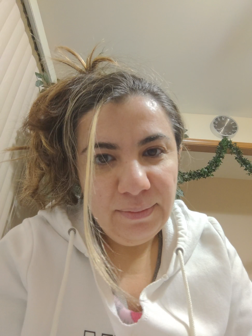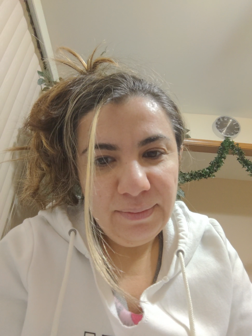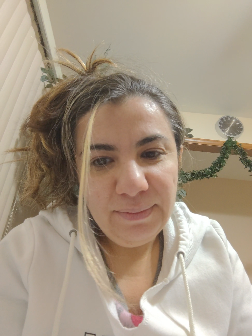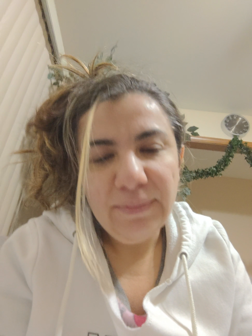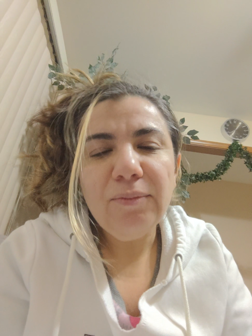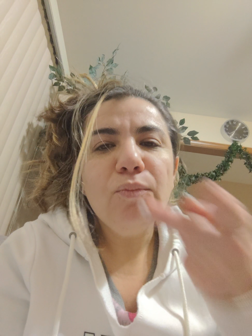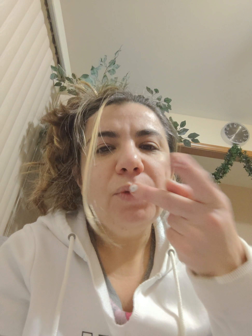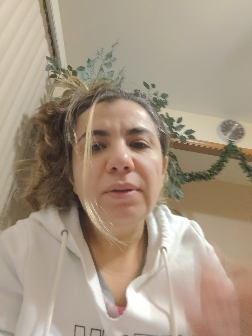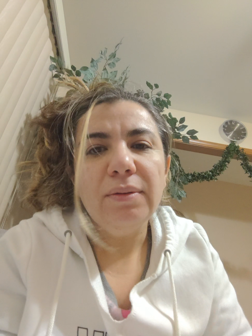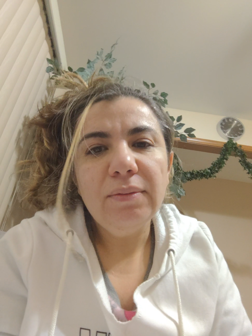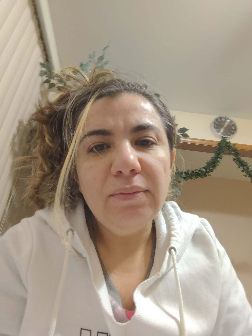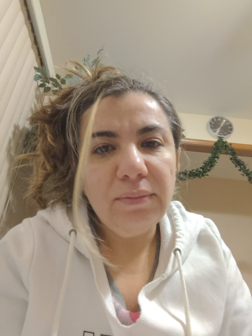kiss